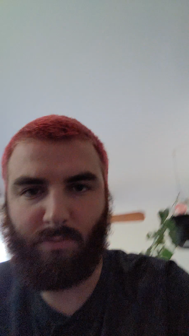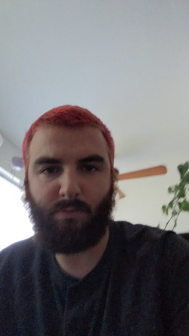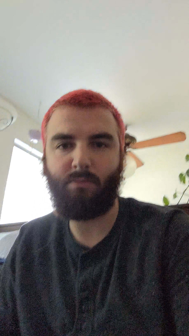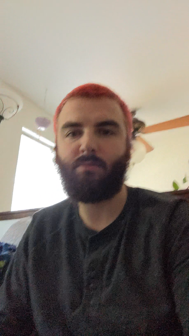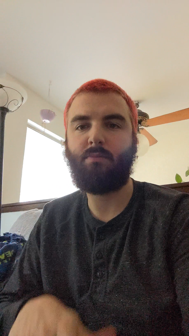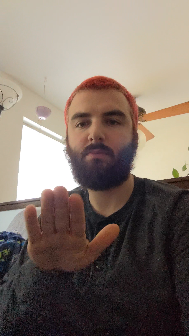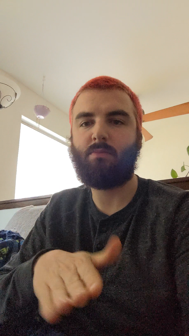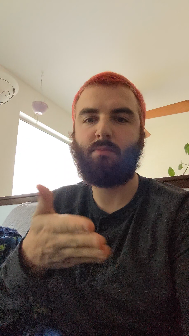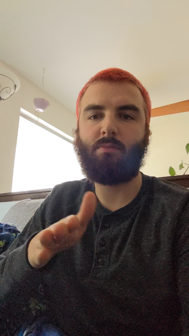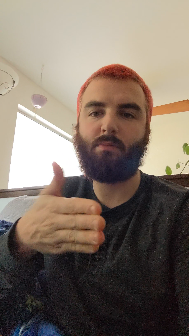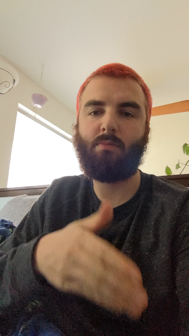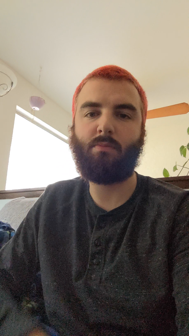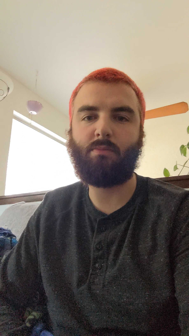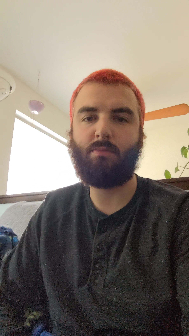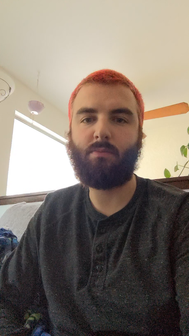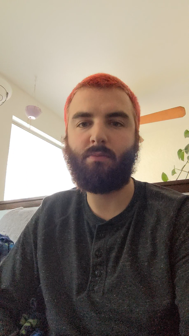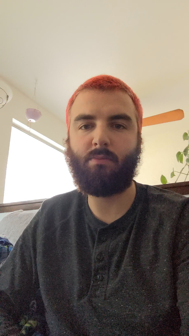cook